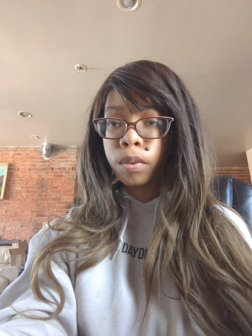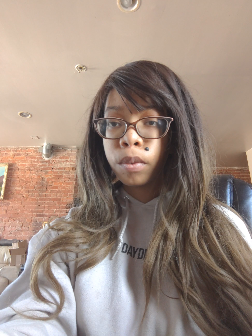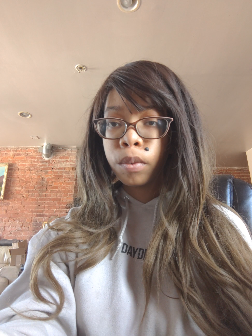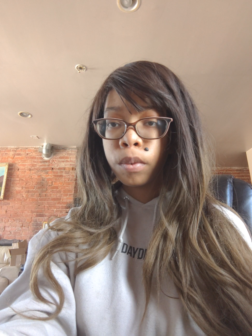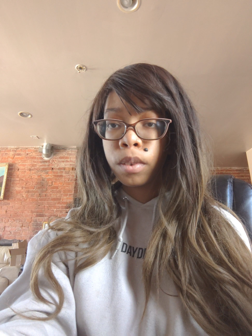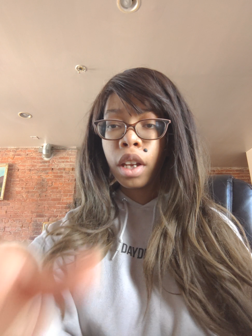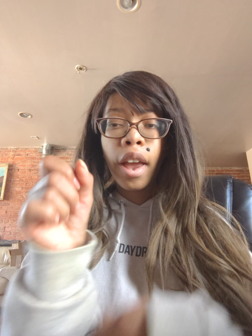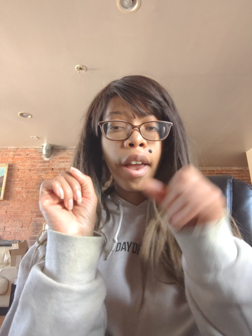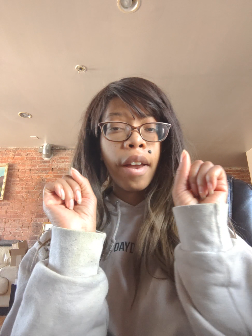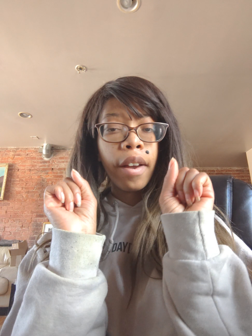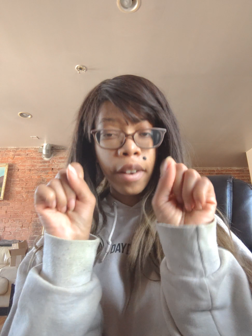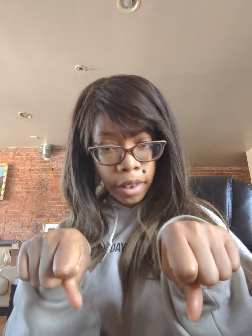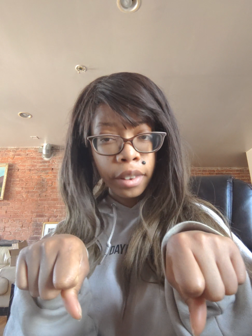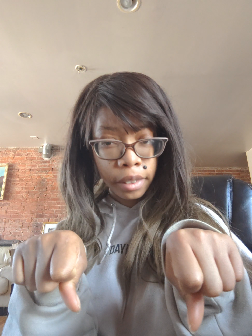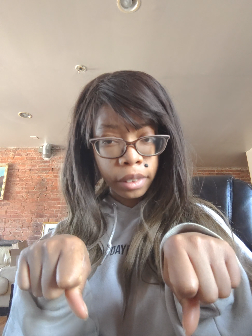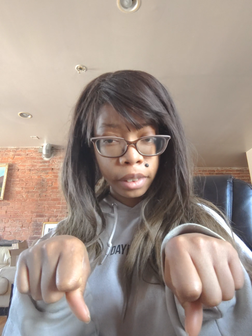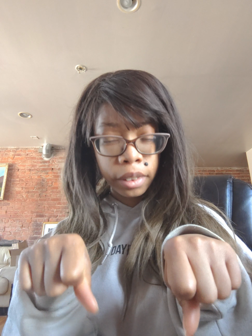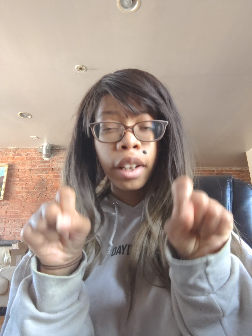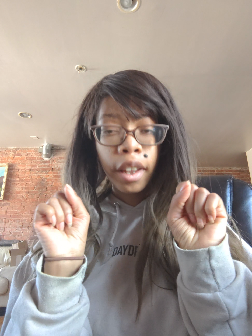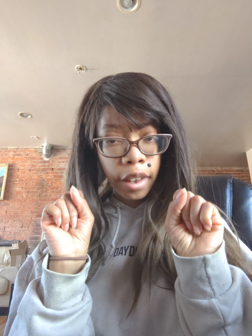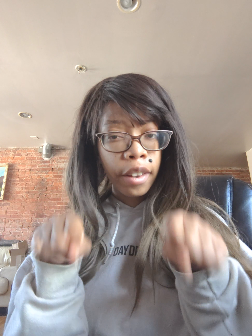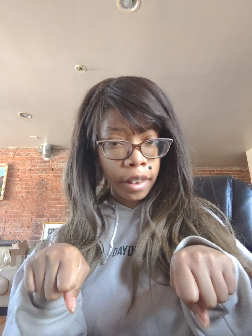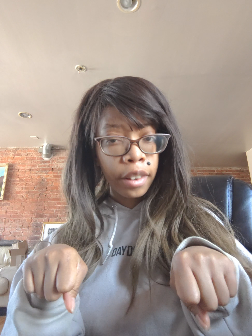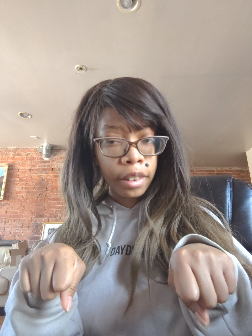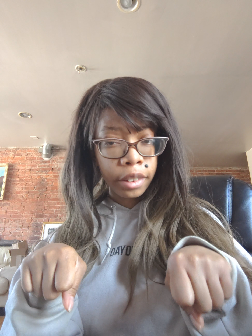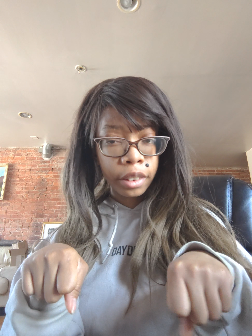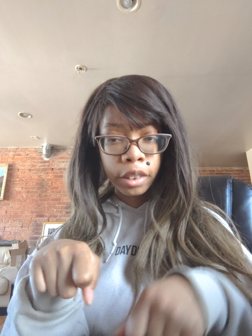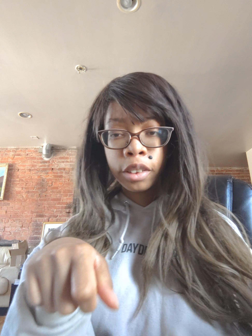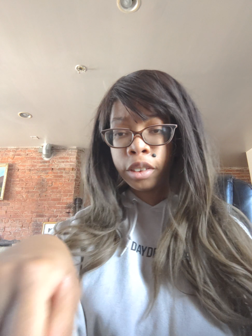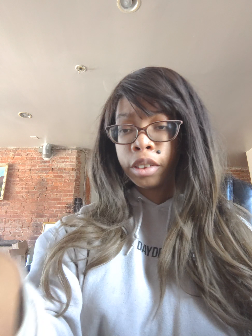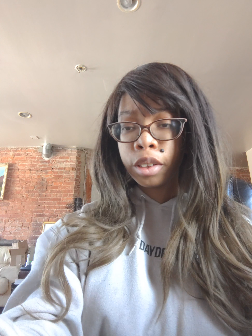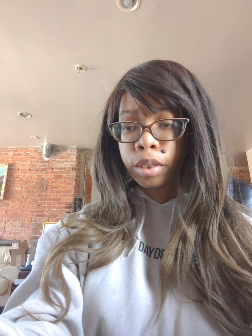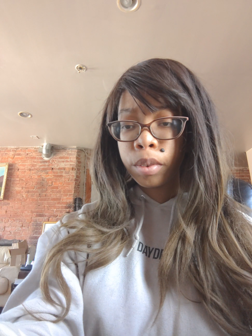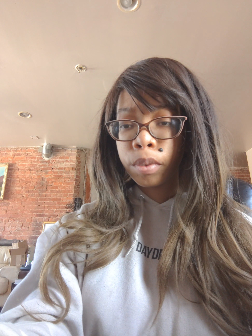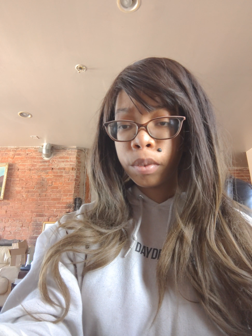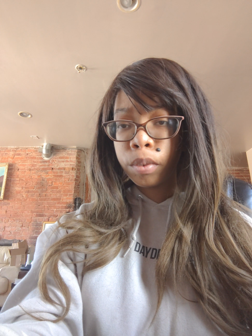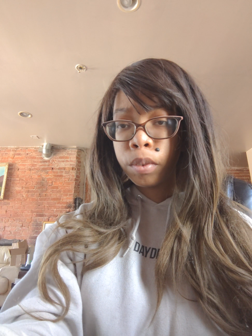can